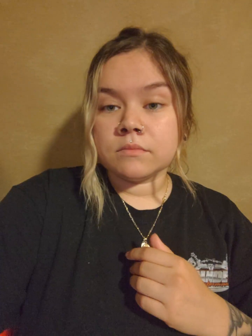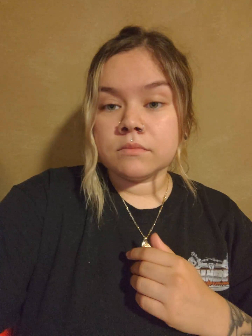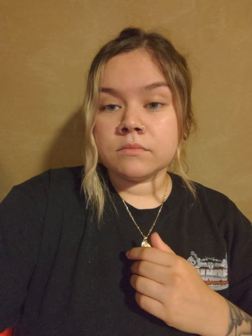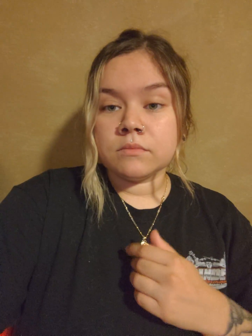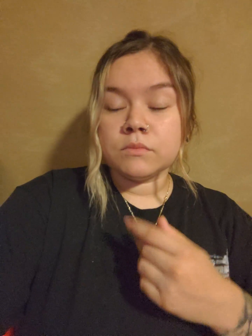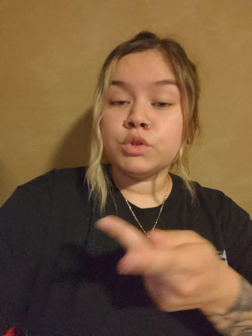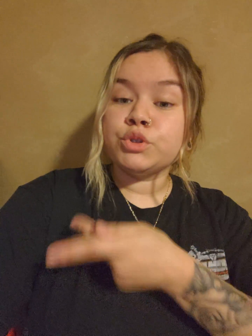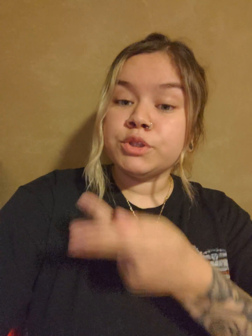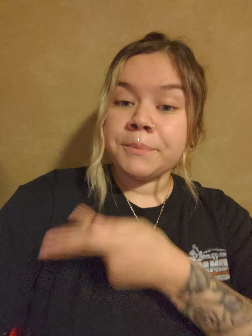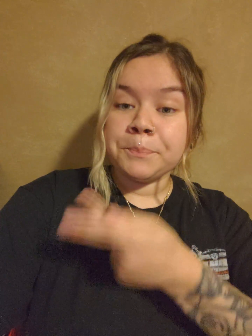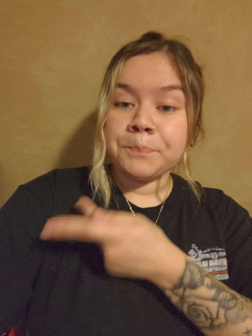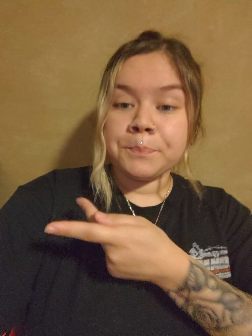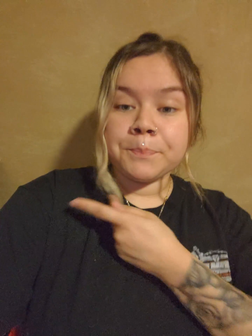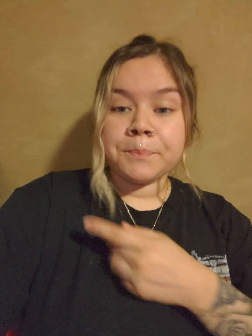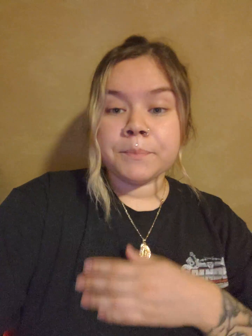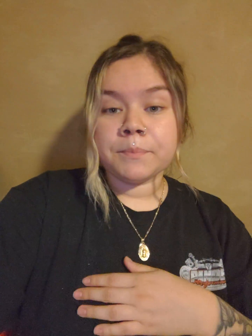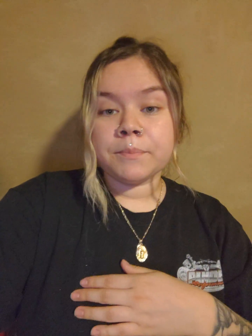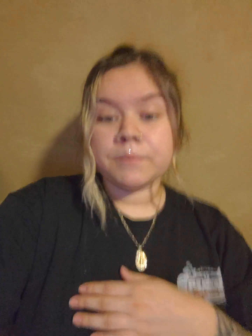sheep